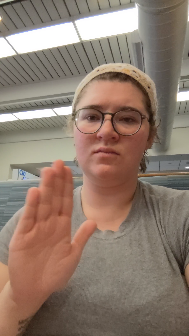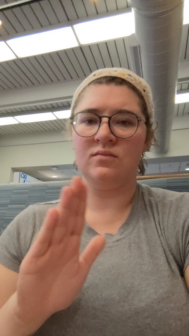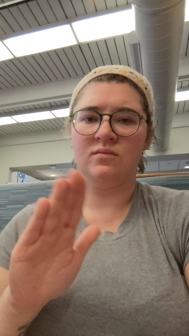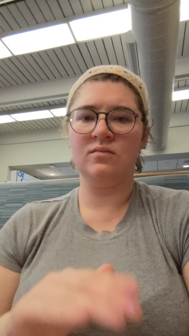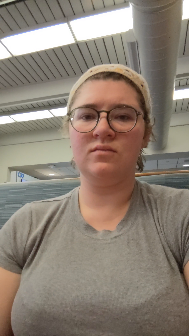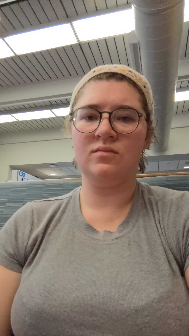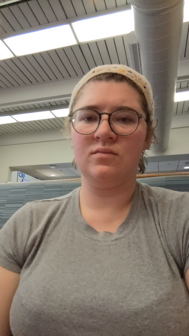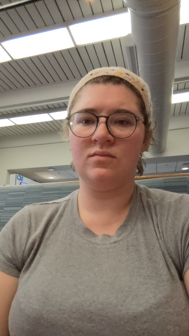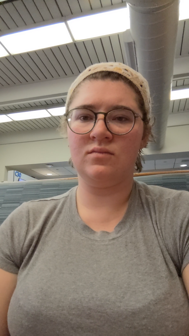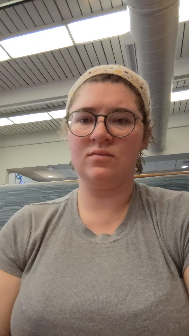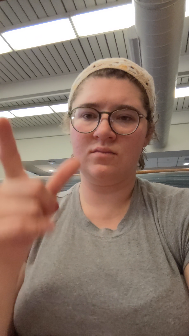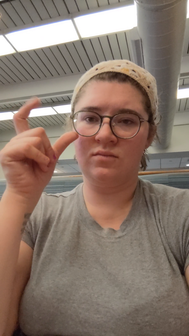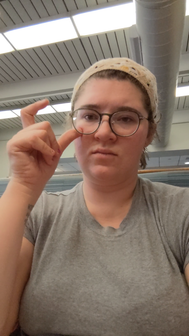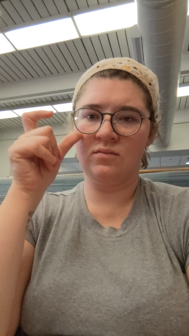camera